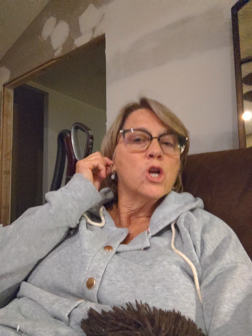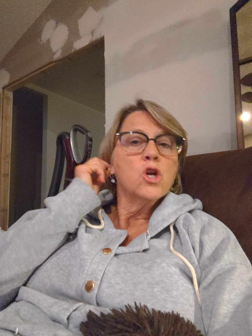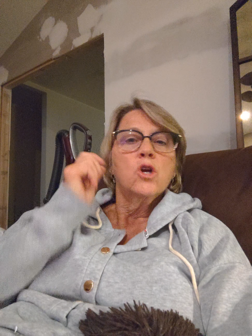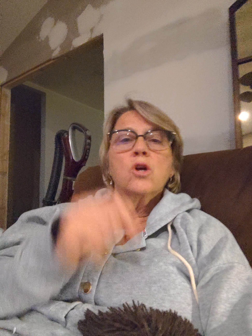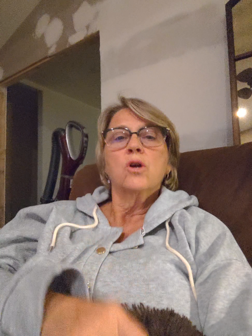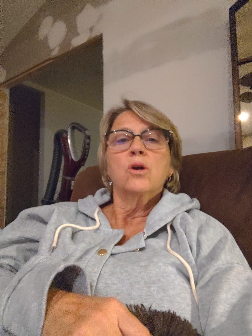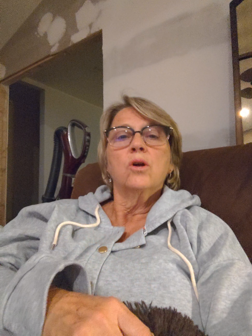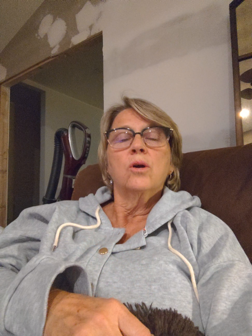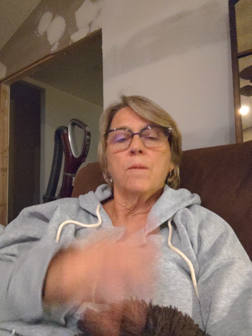ear